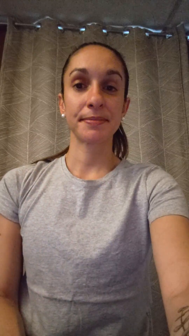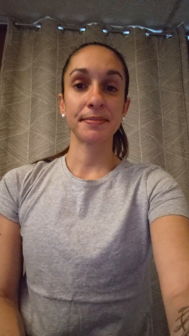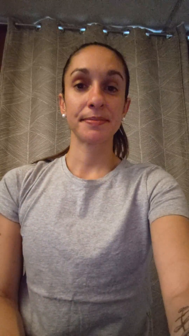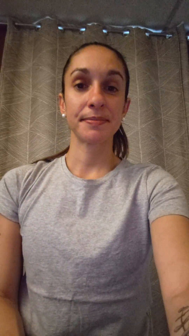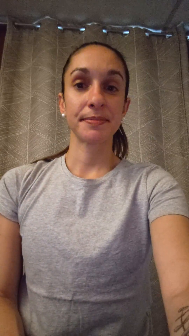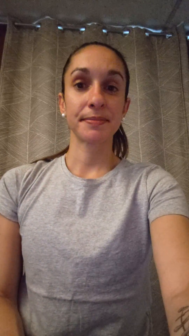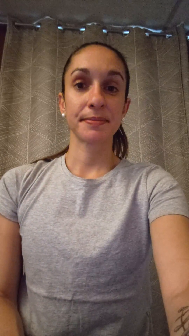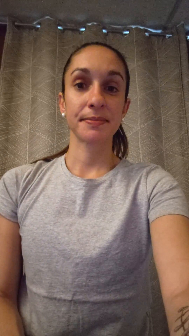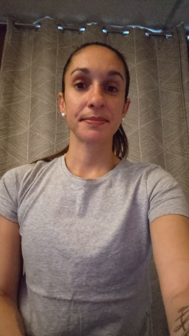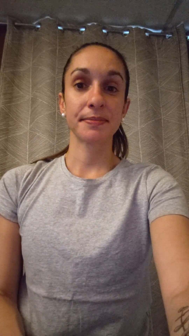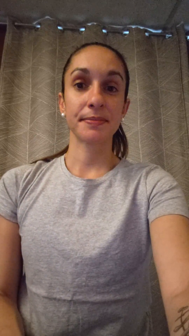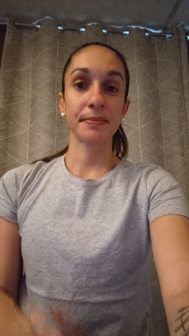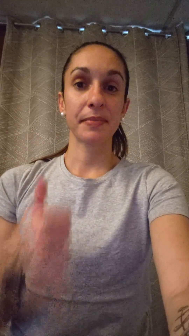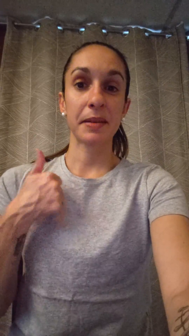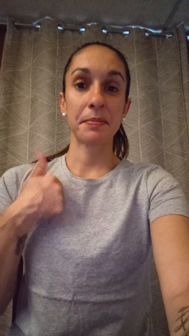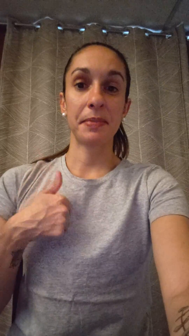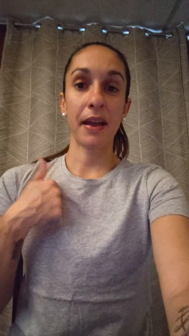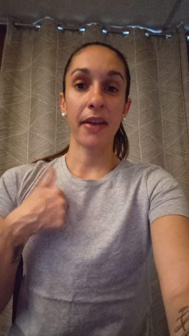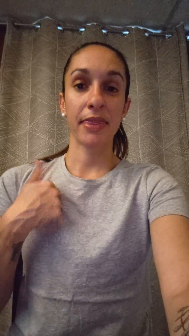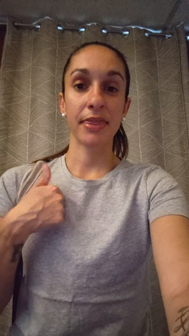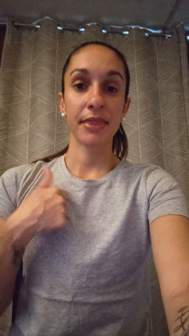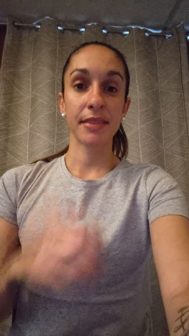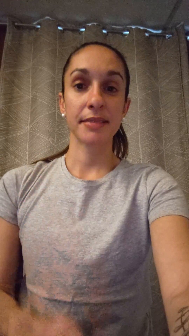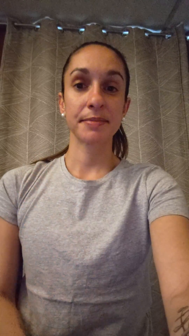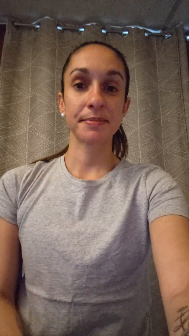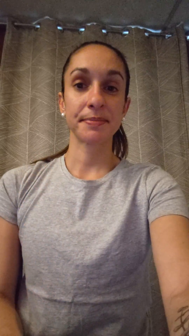bathtub